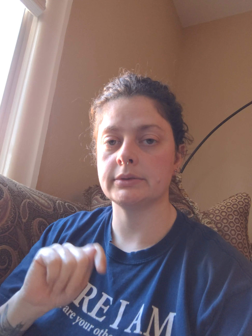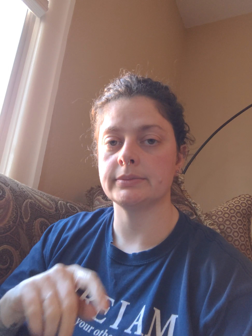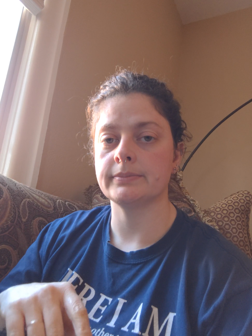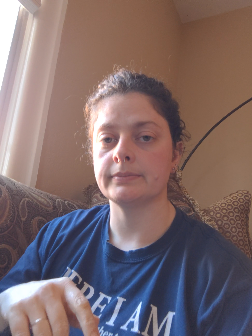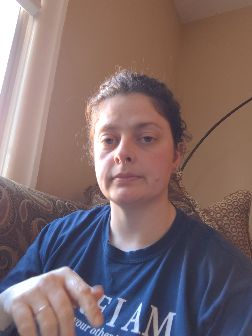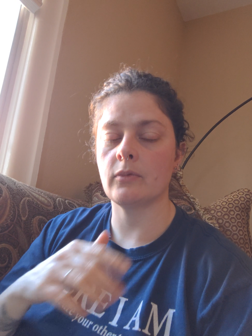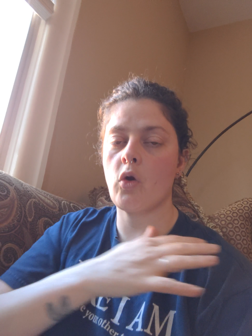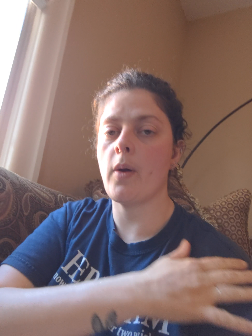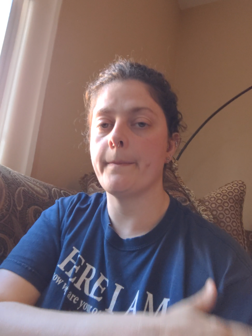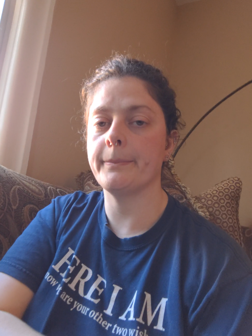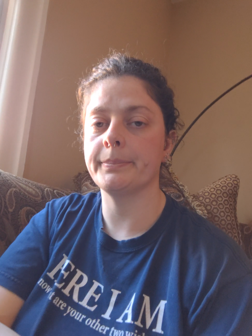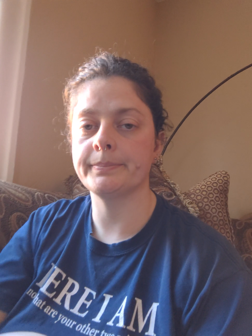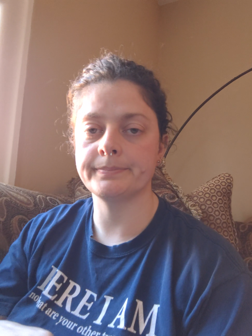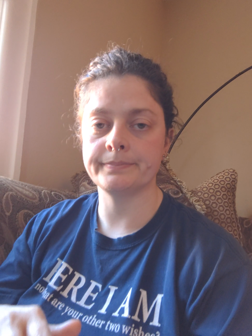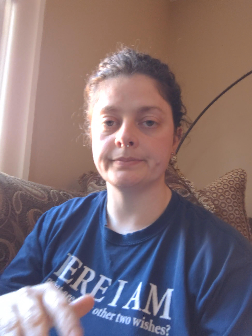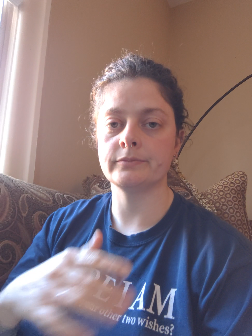arm